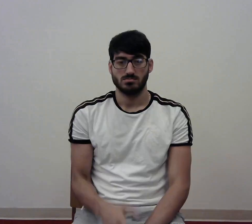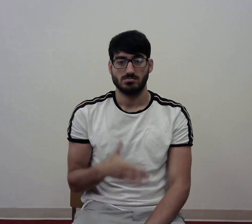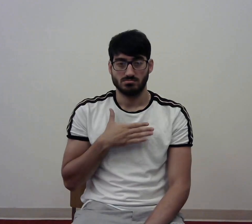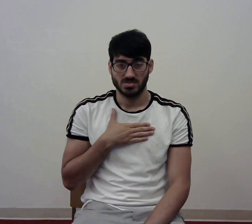mən